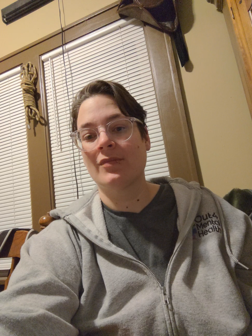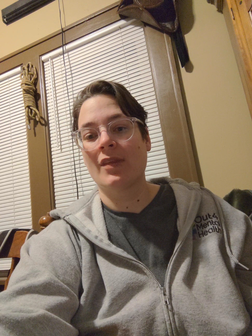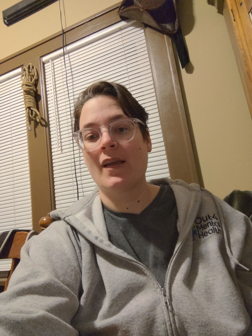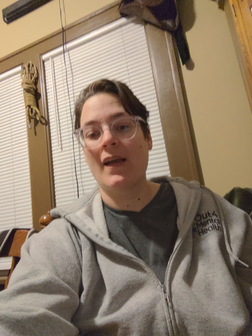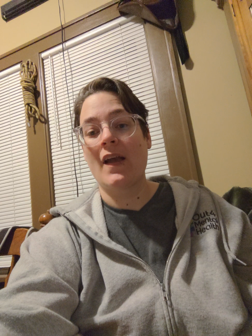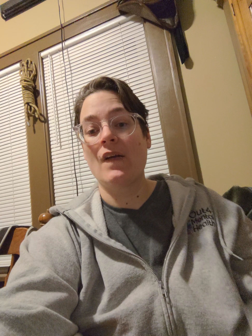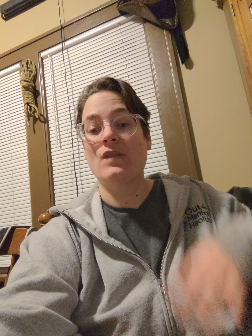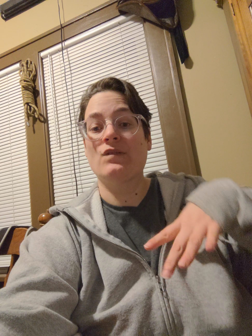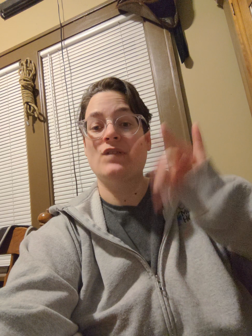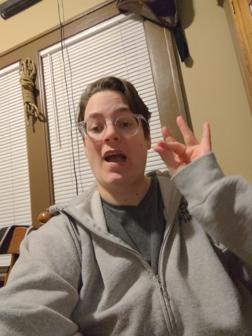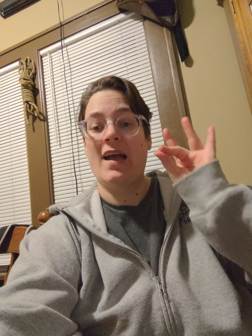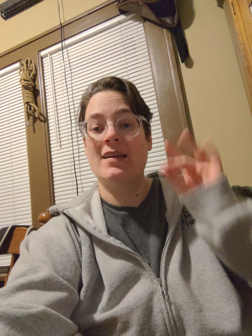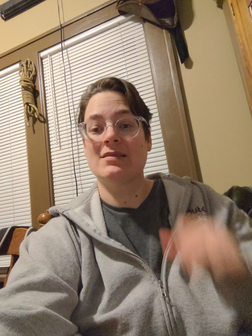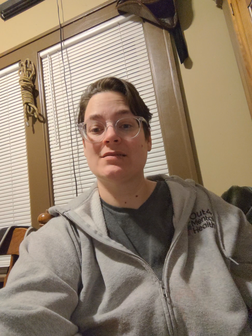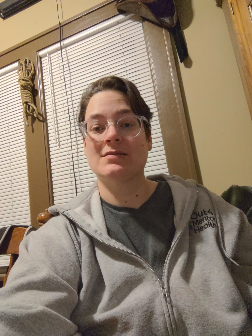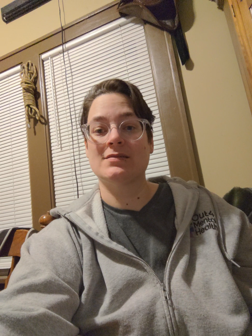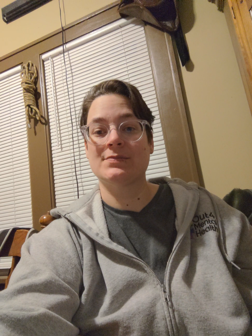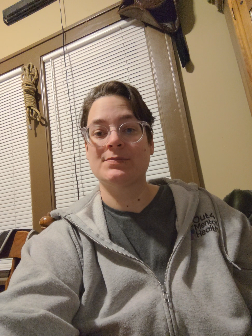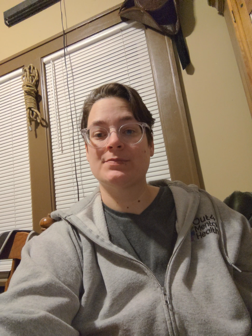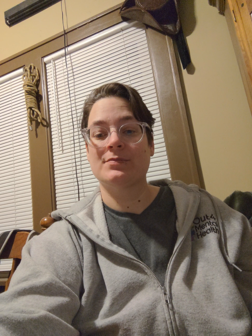find